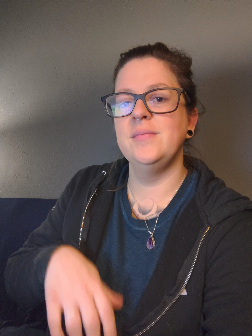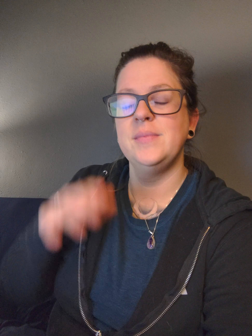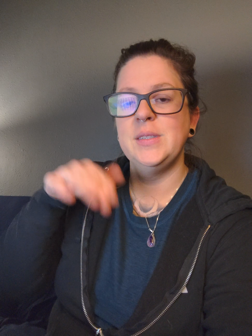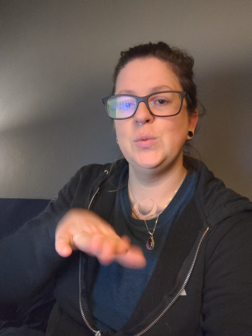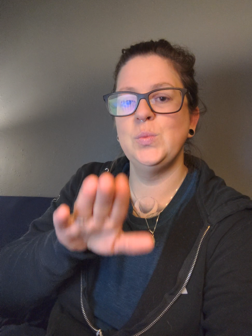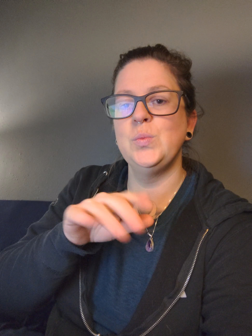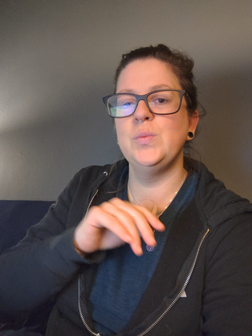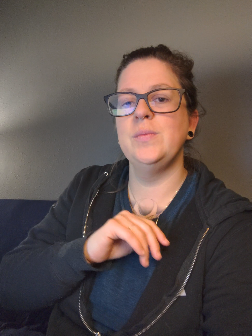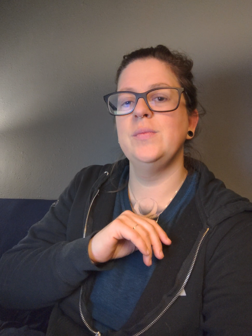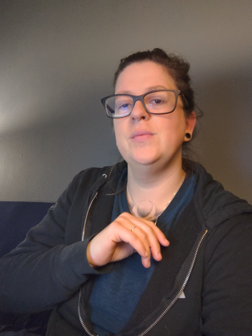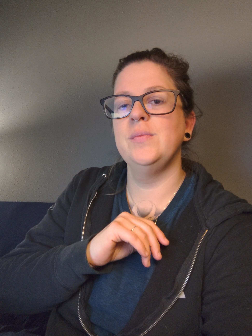into